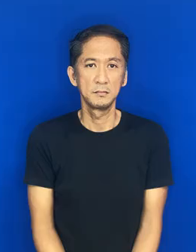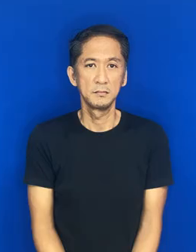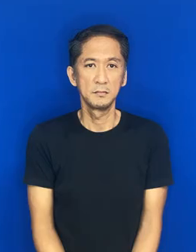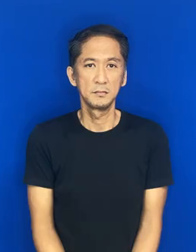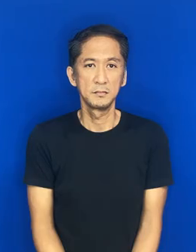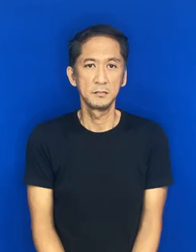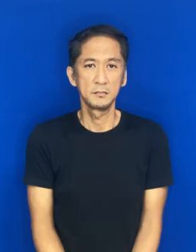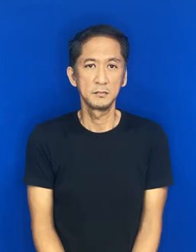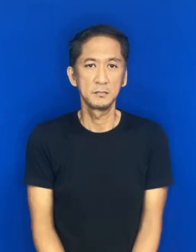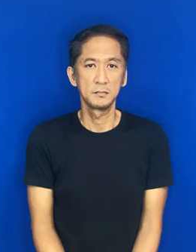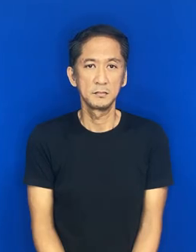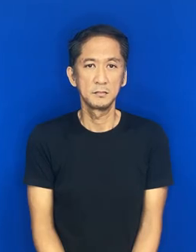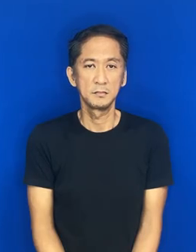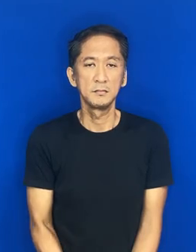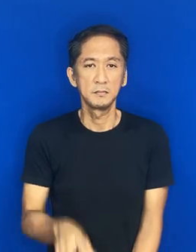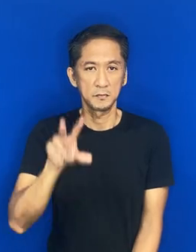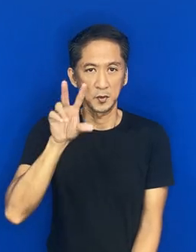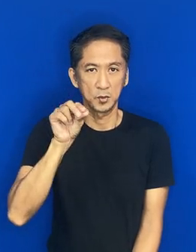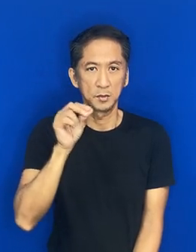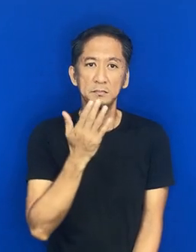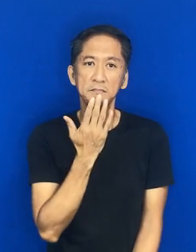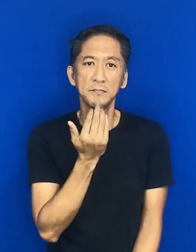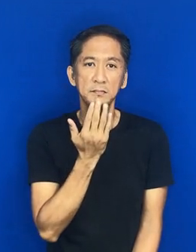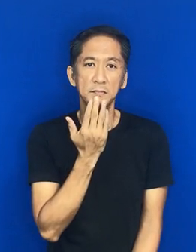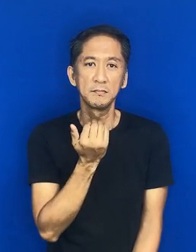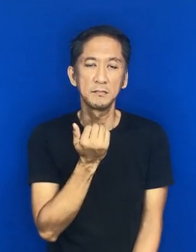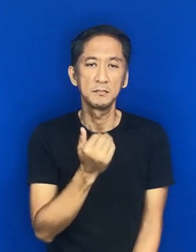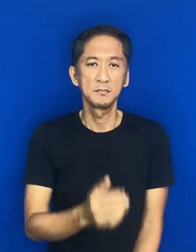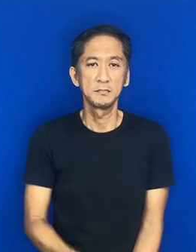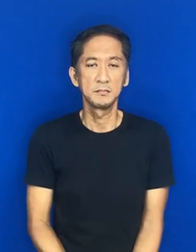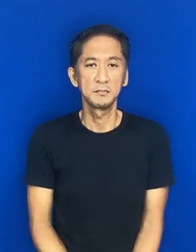no sugar